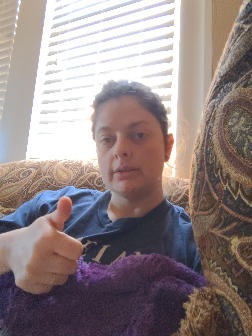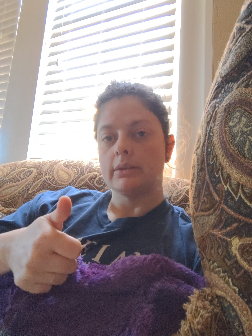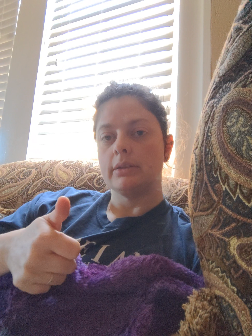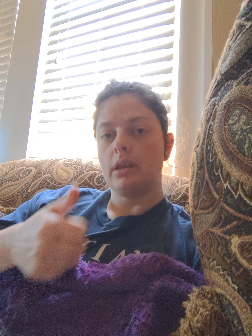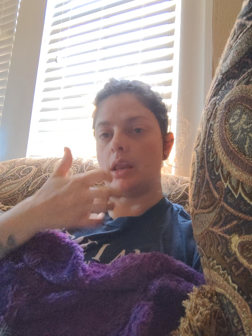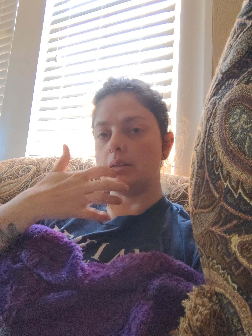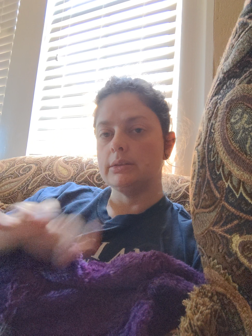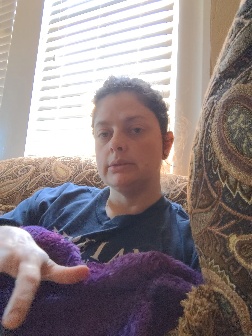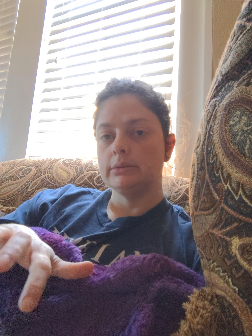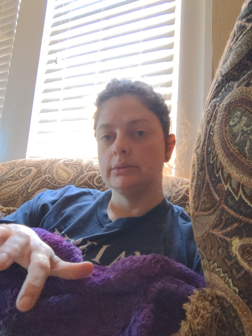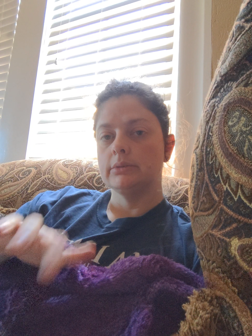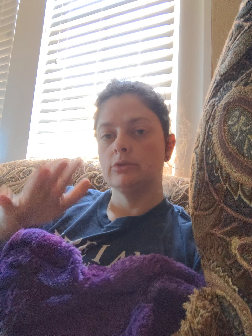hot